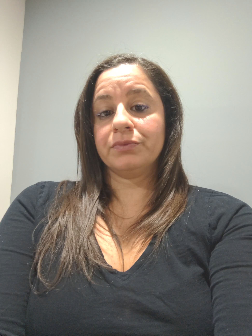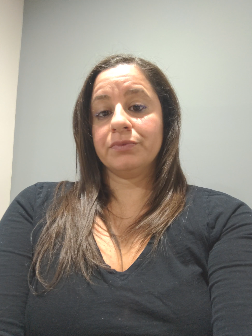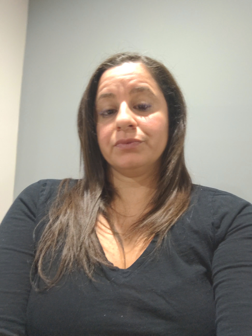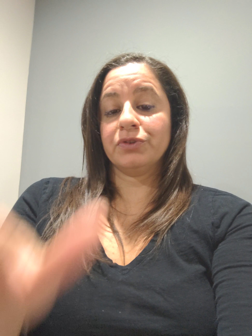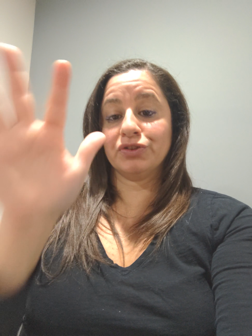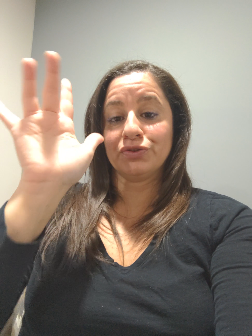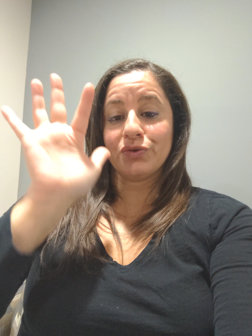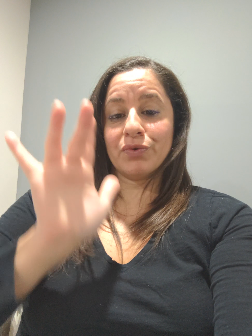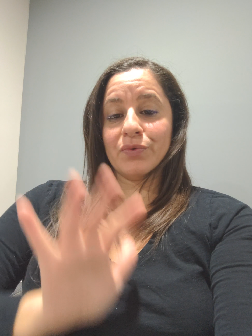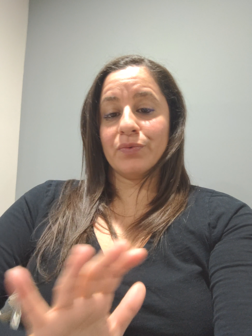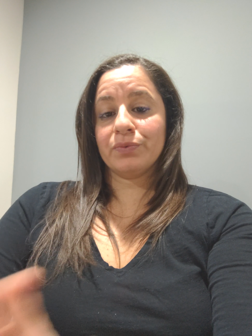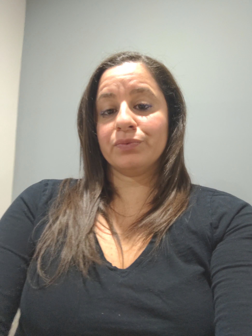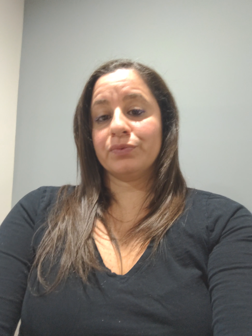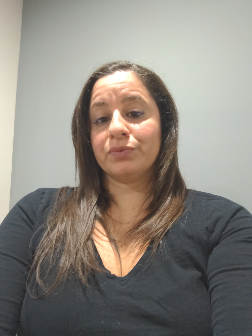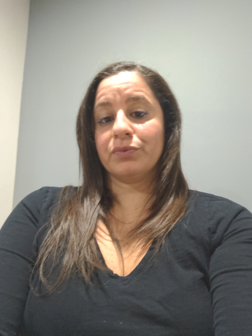snow